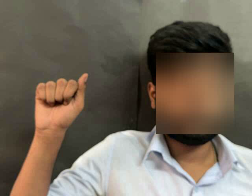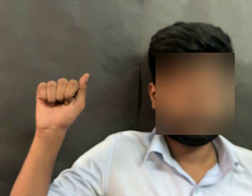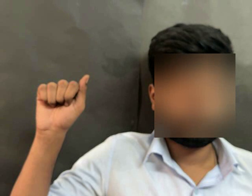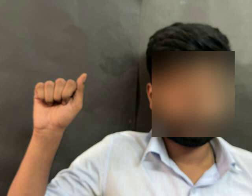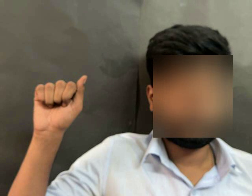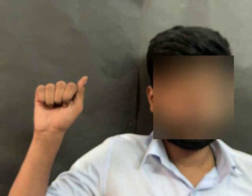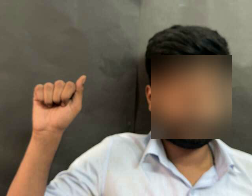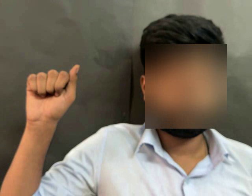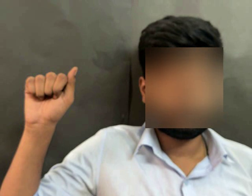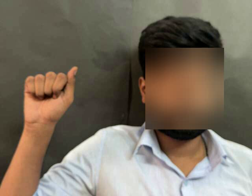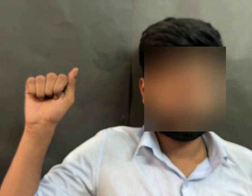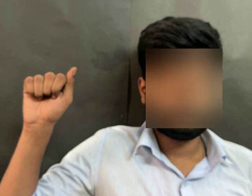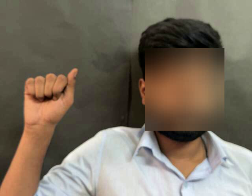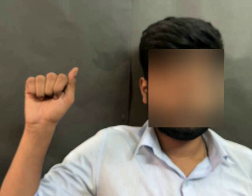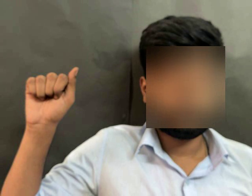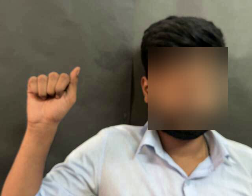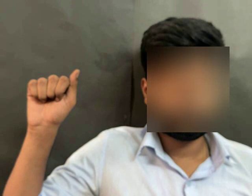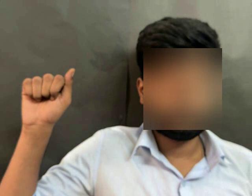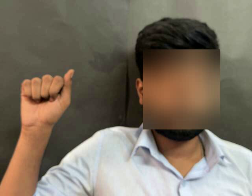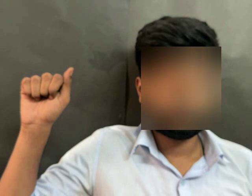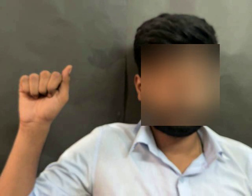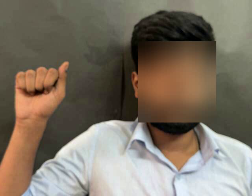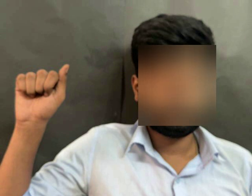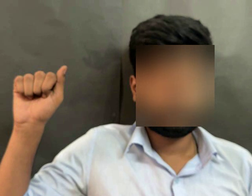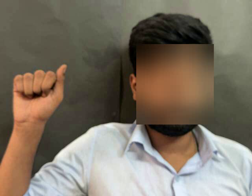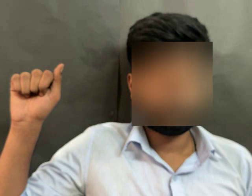A